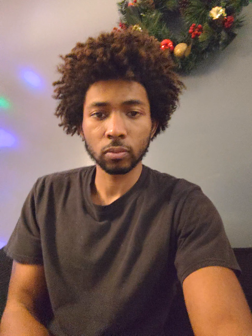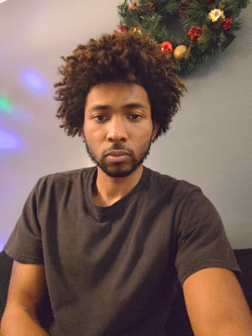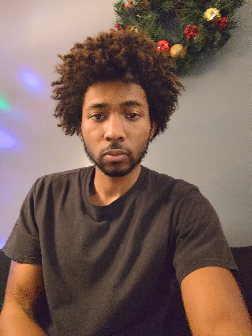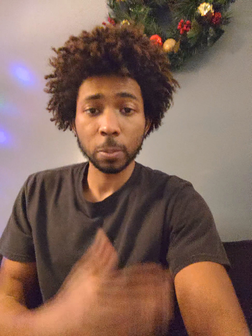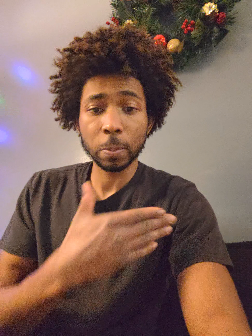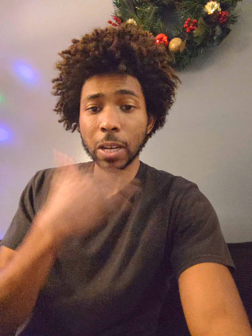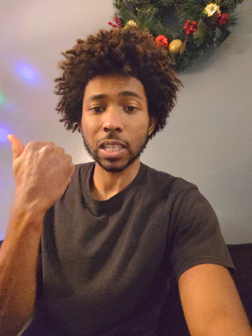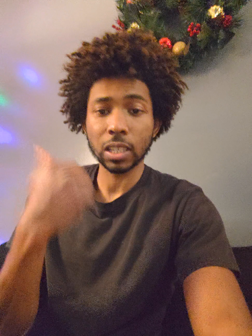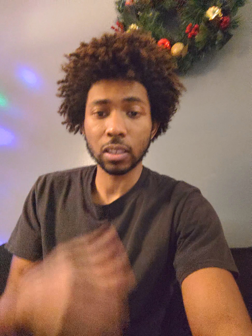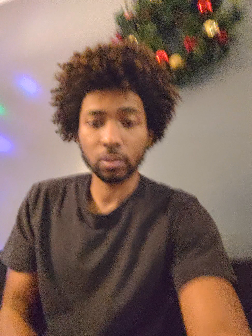better